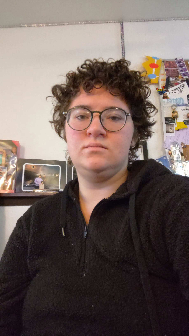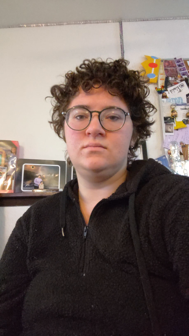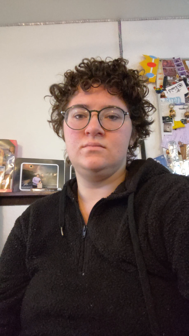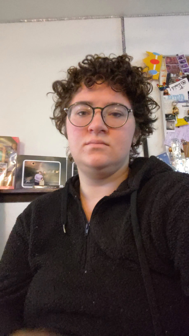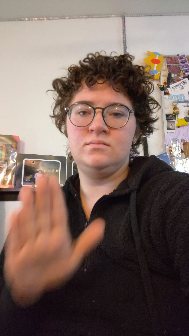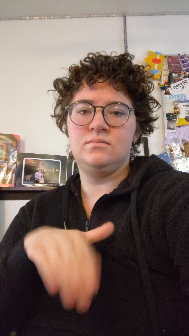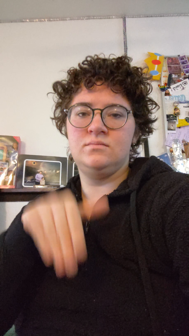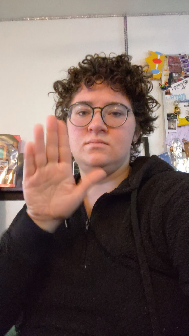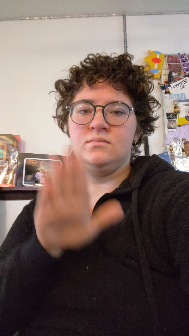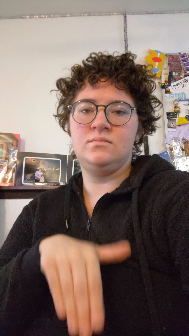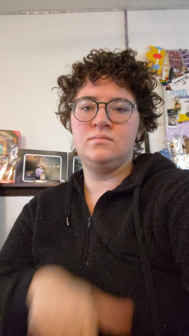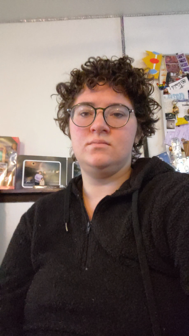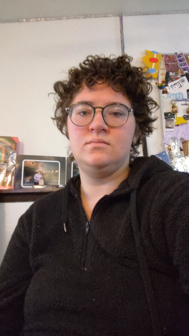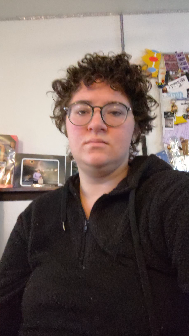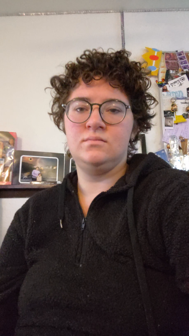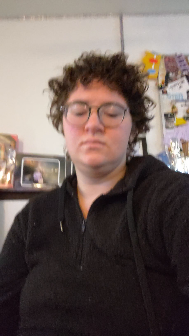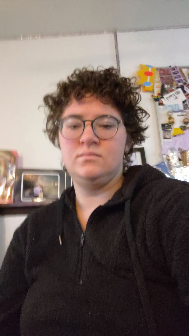paint